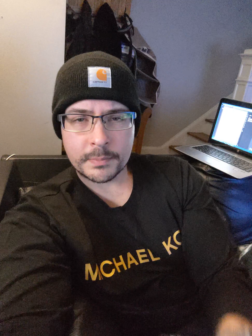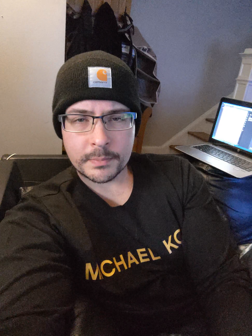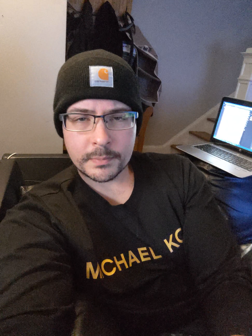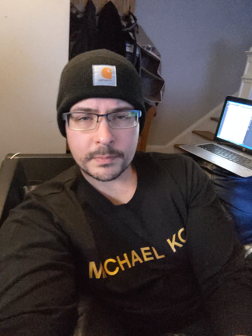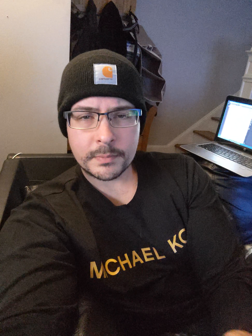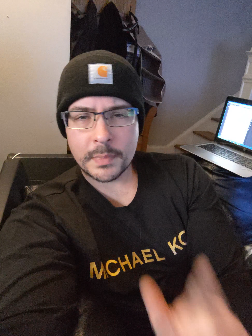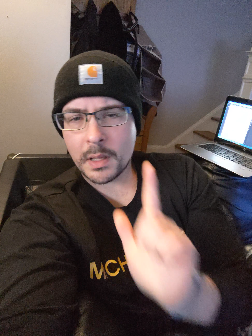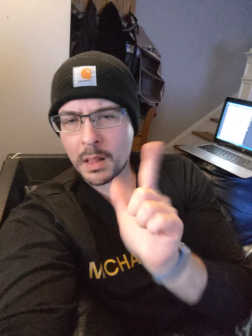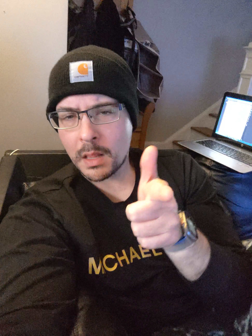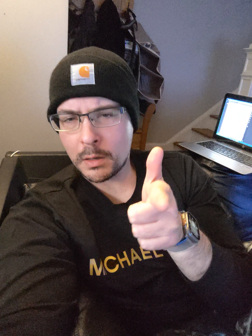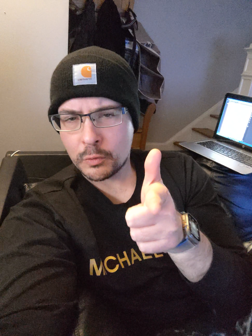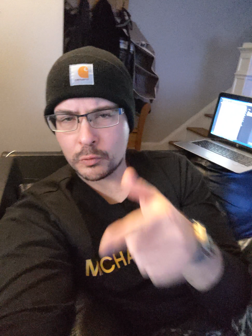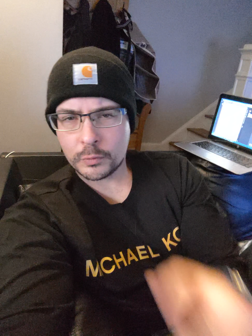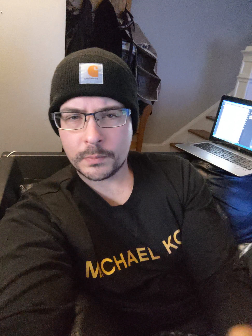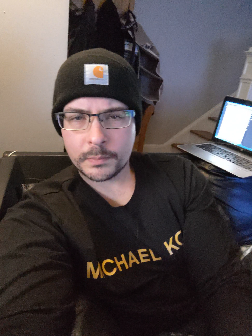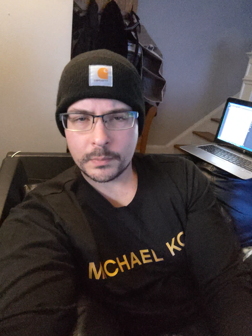later